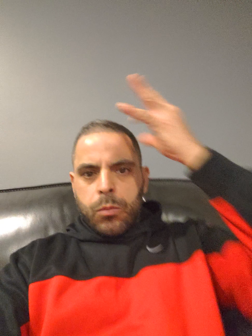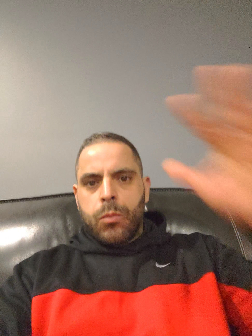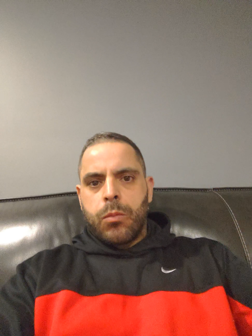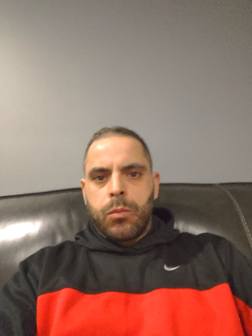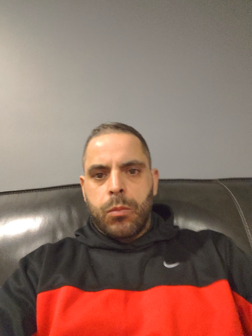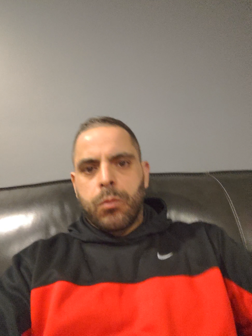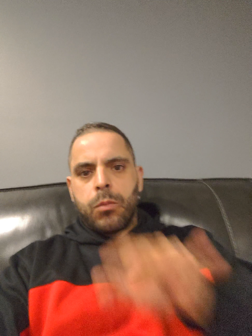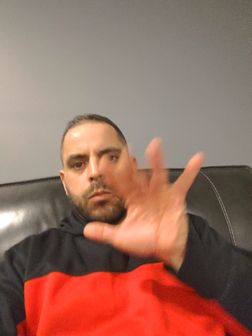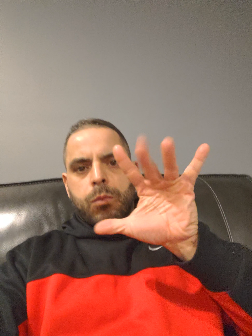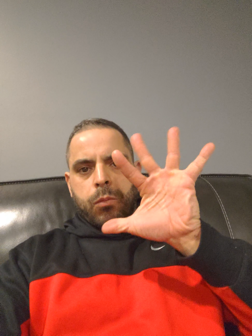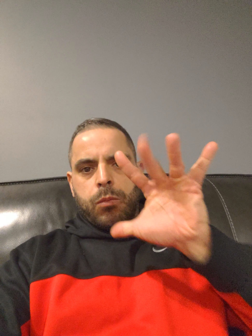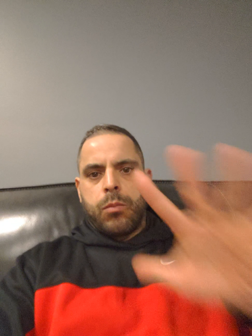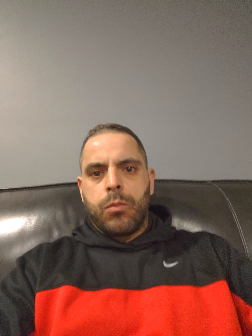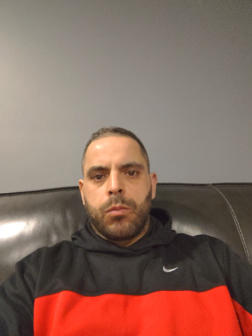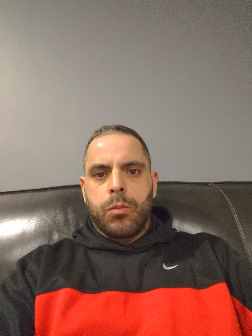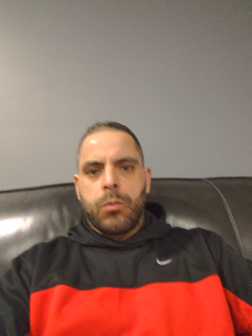finger